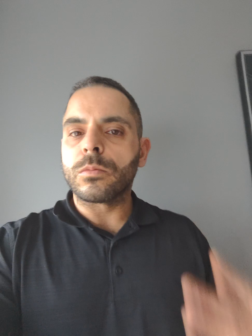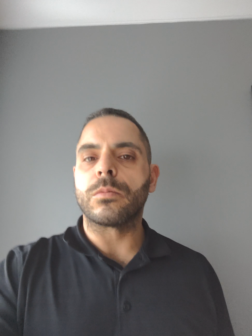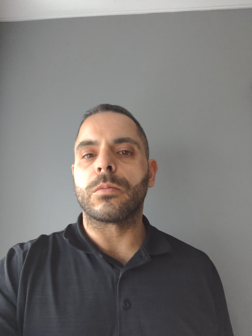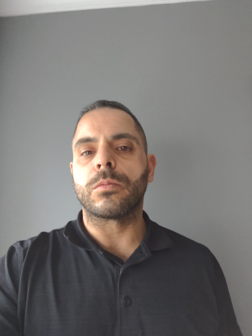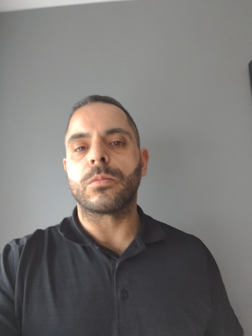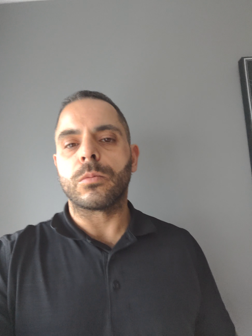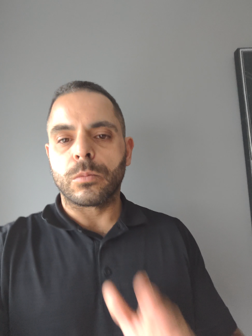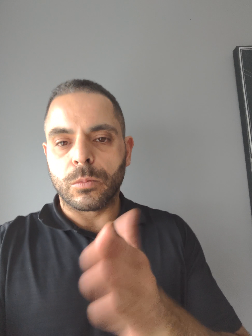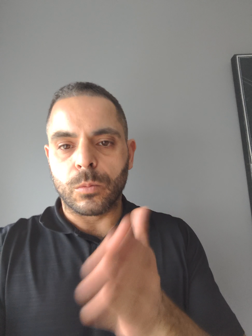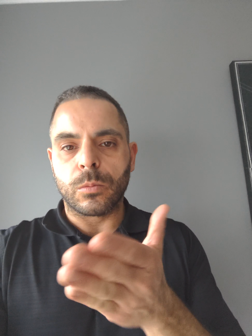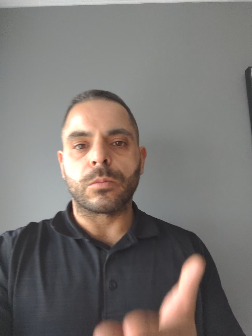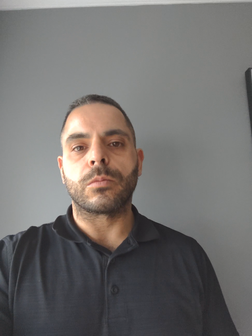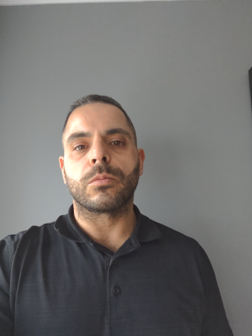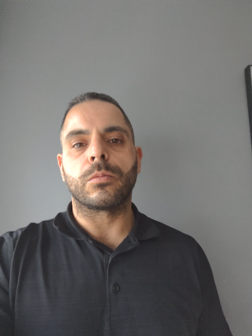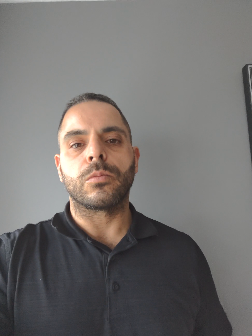book